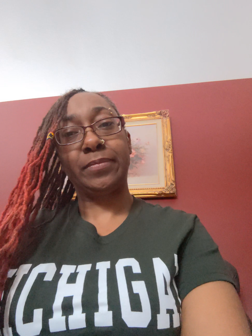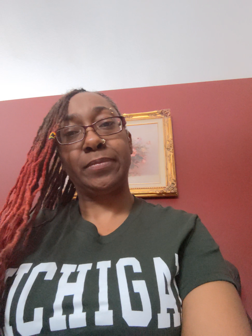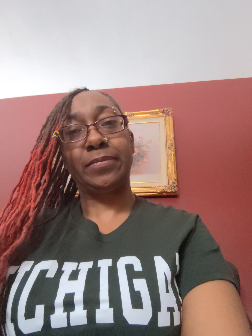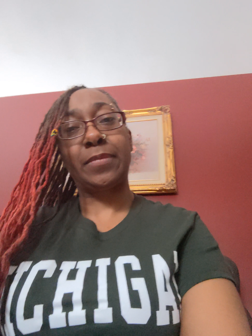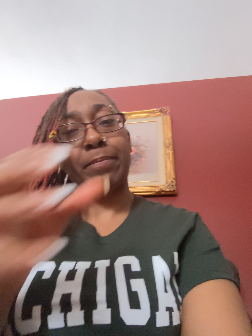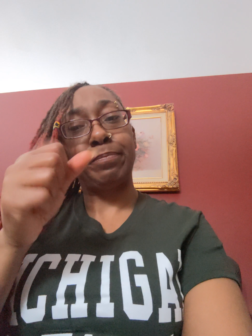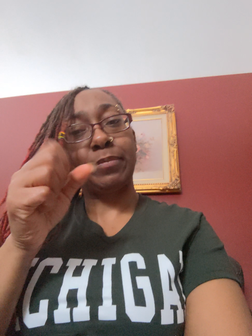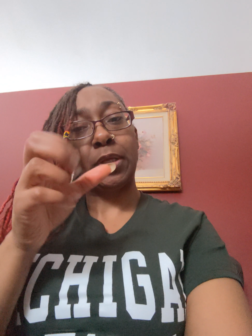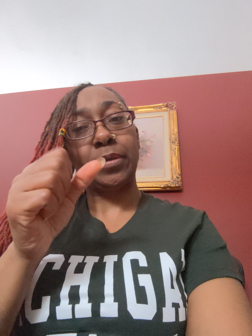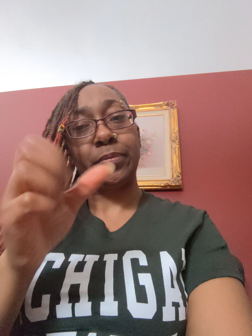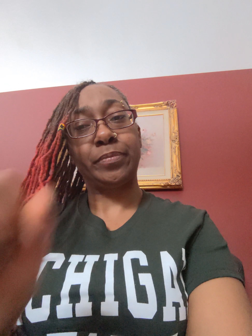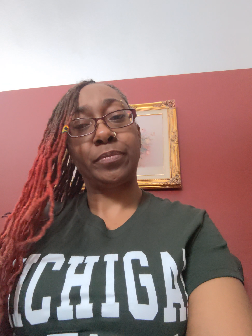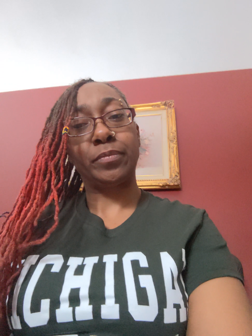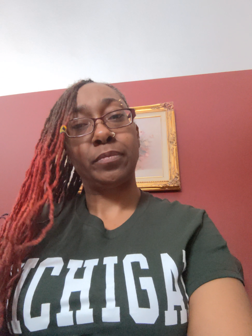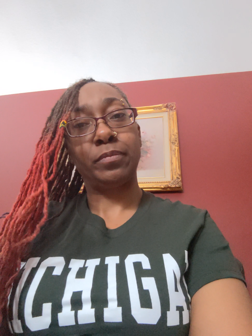milk